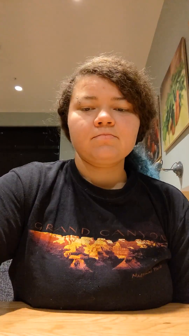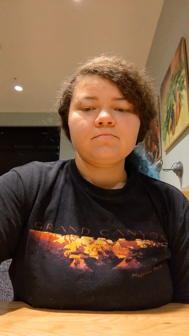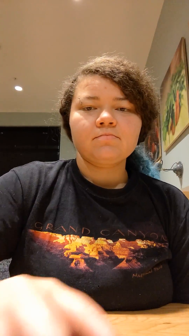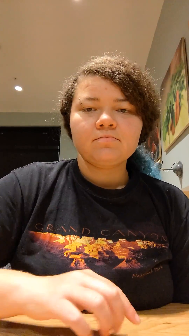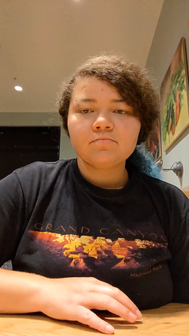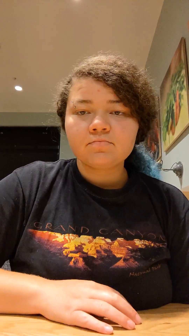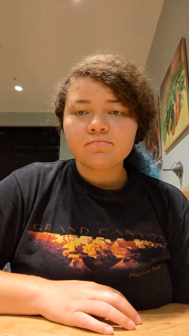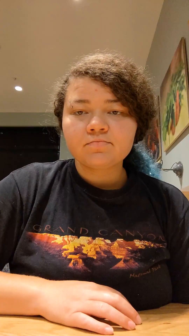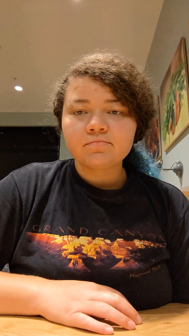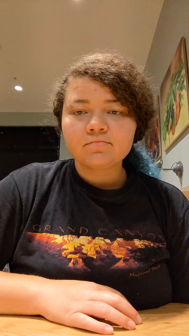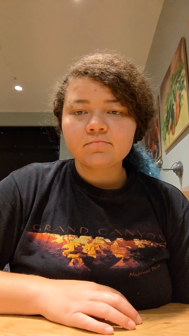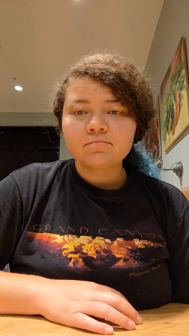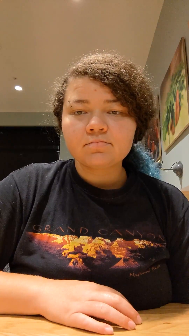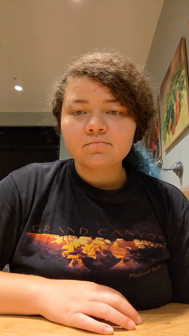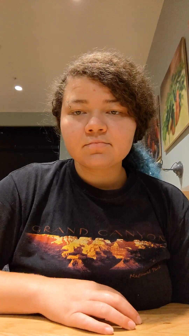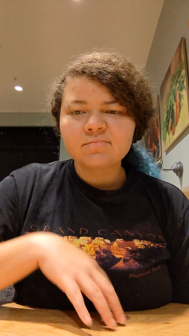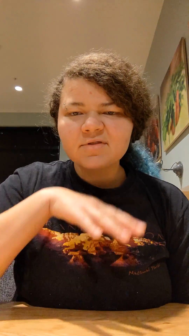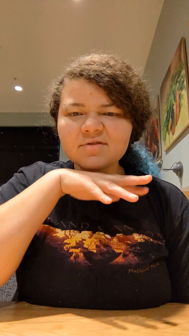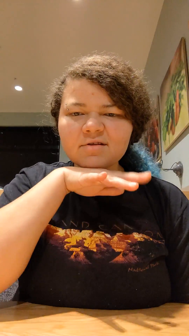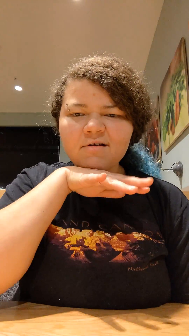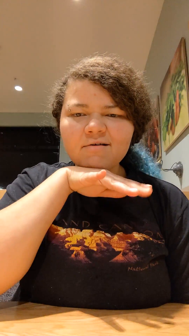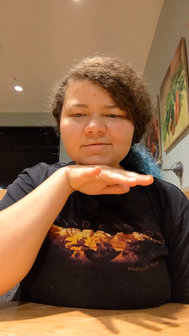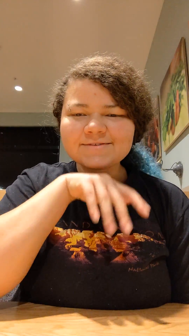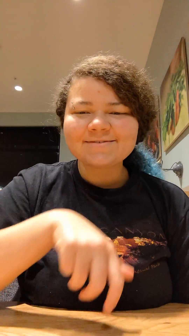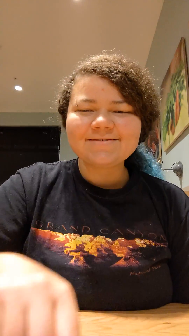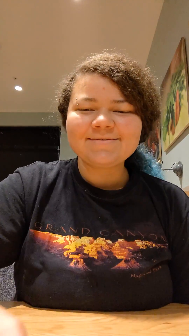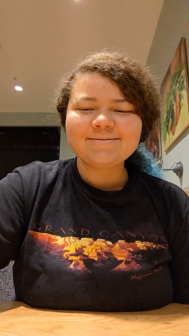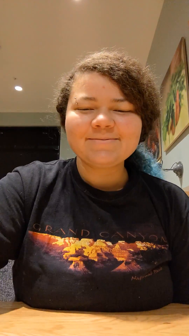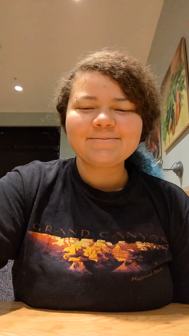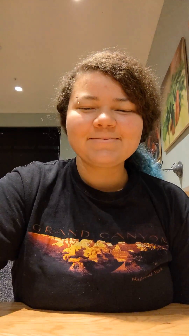naughty